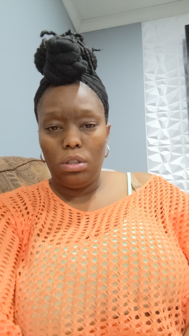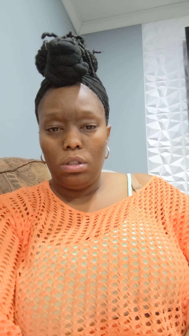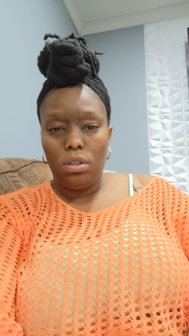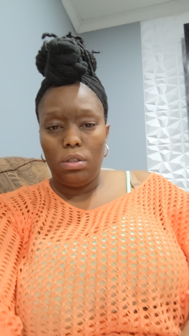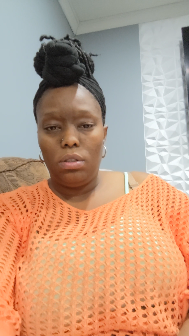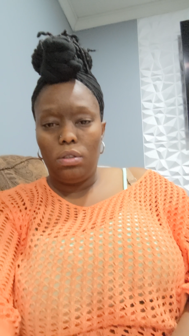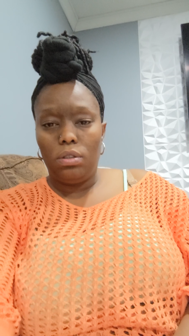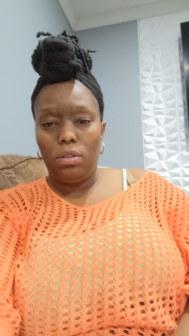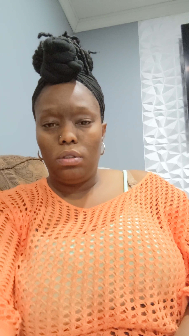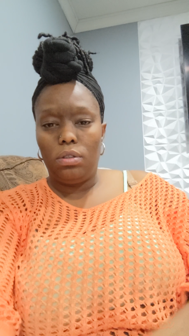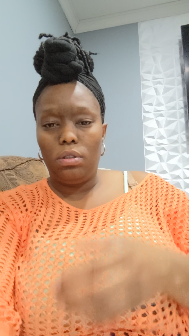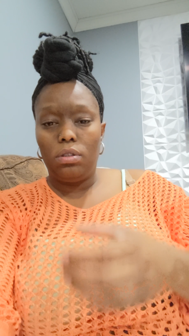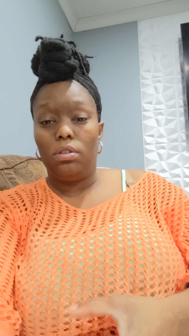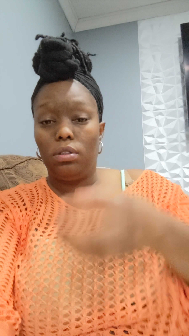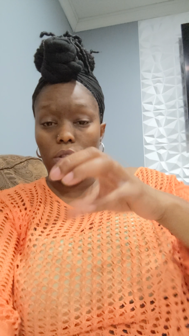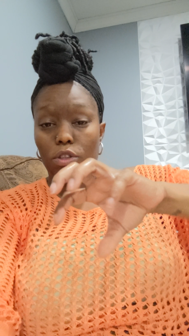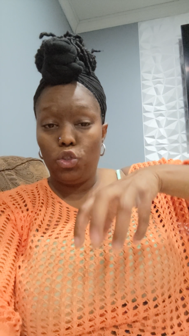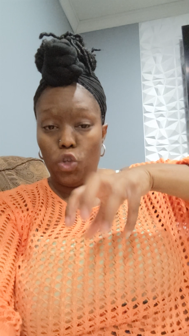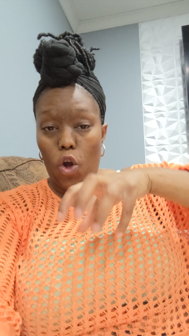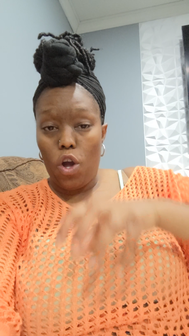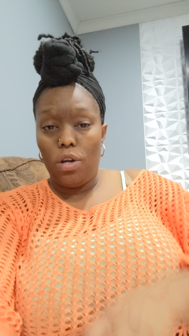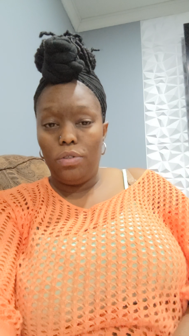jar